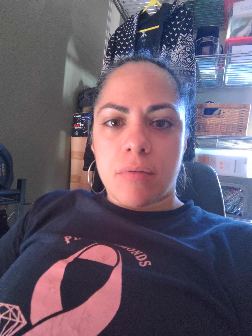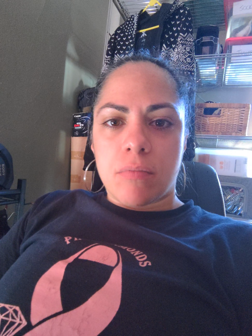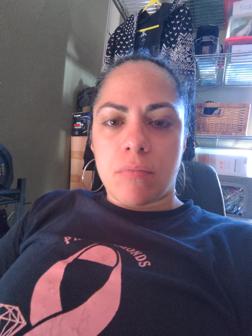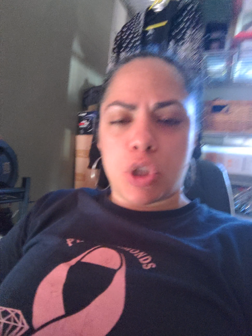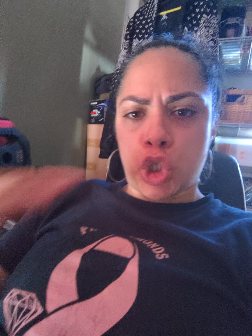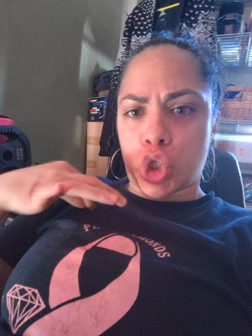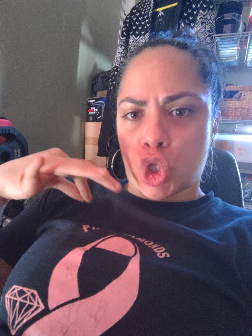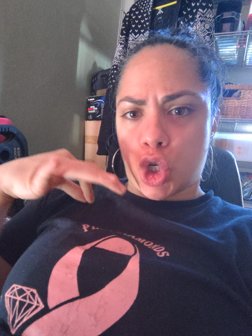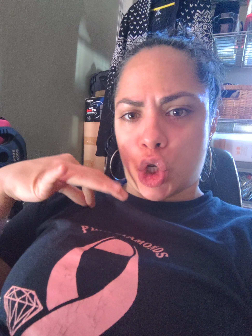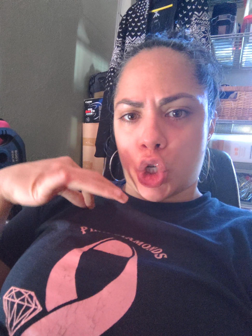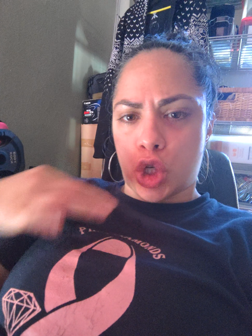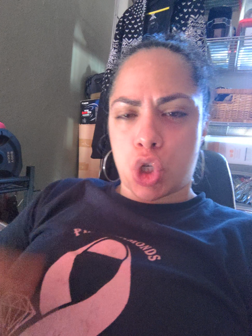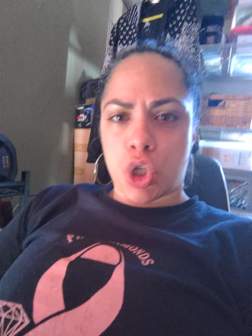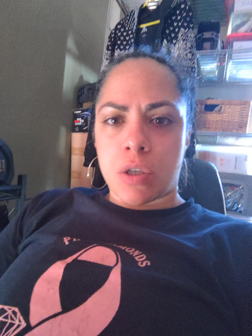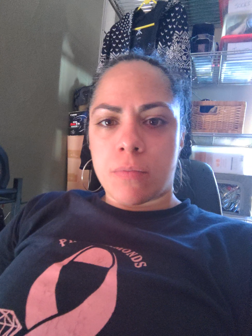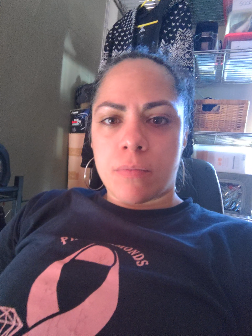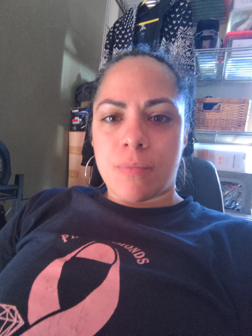shirt